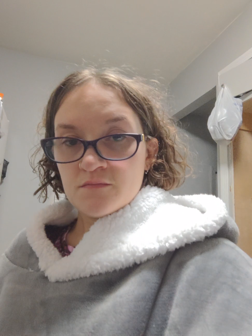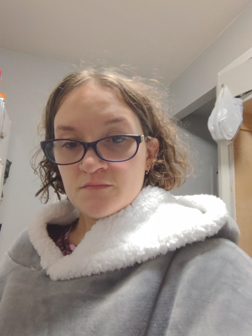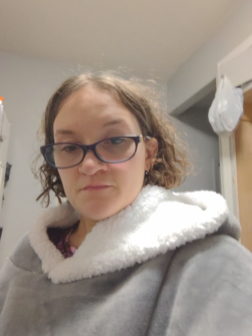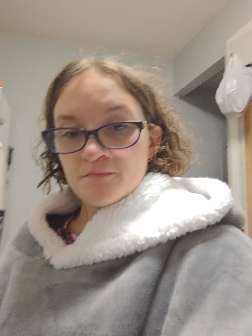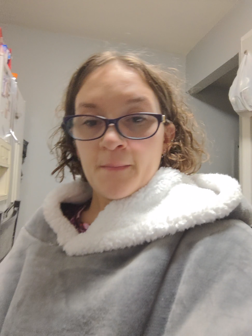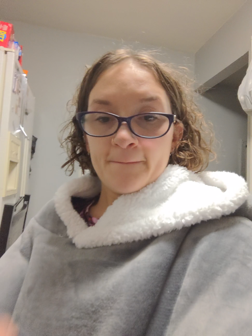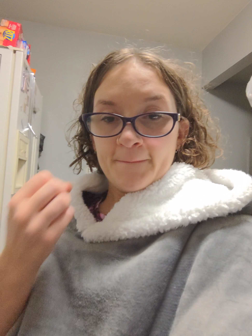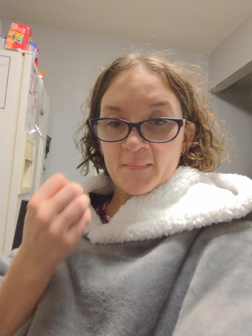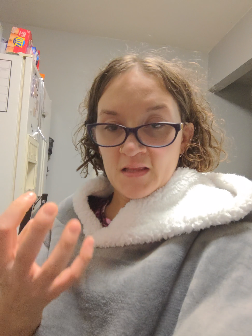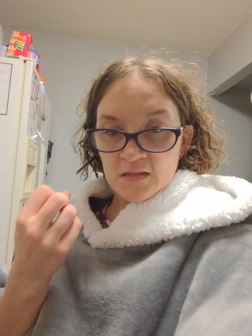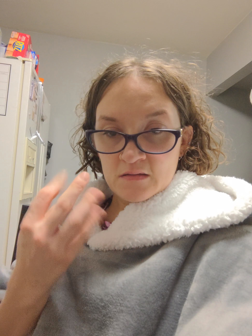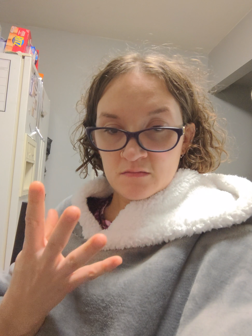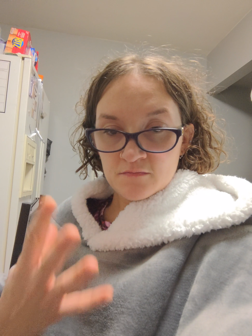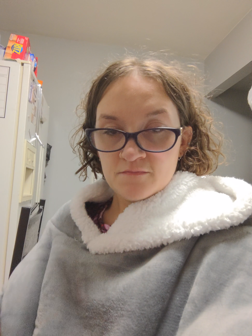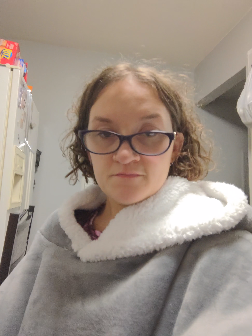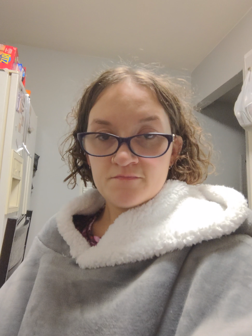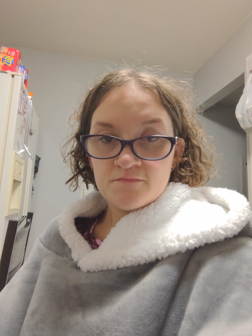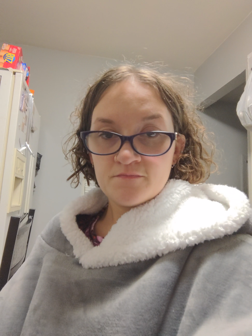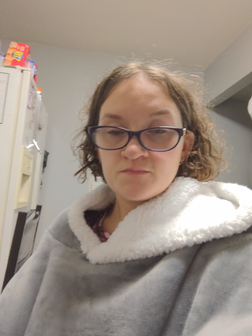many